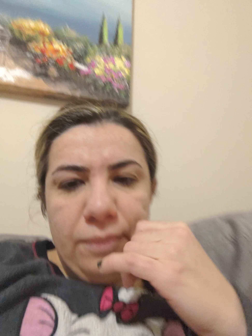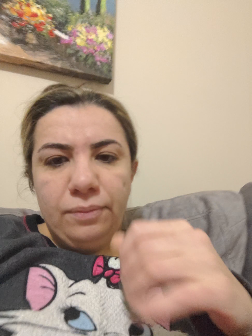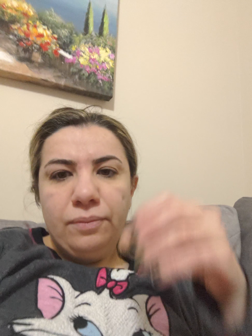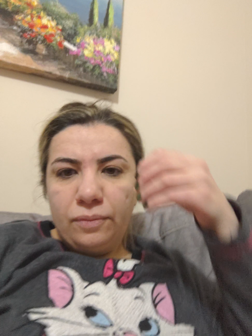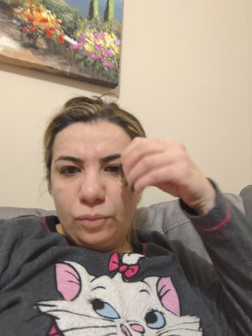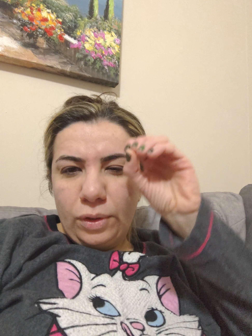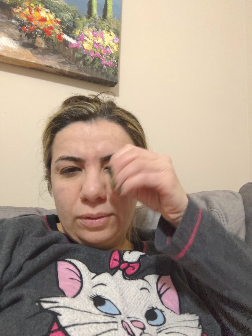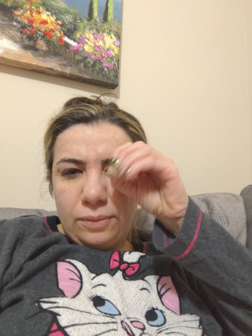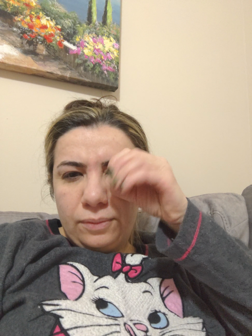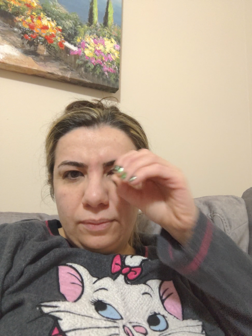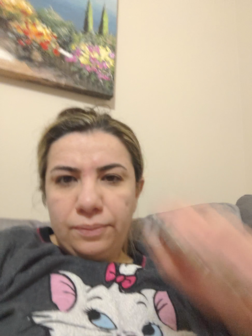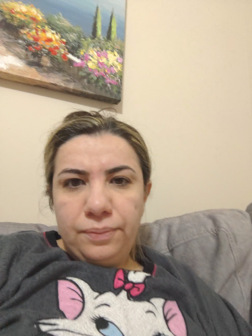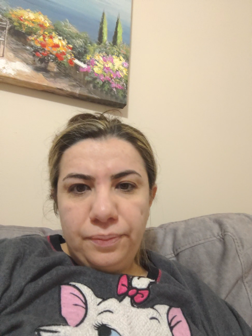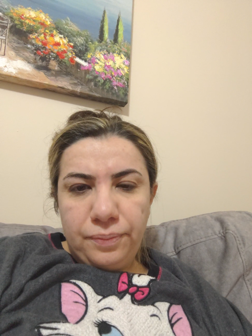owl